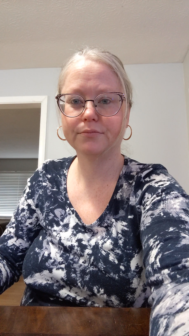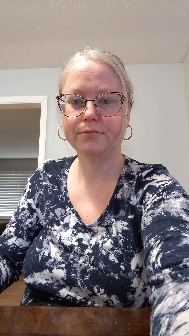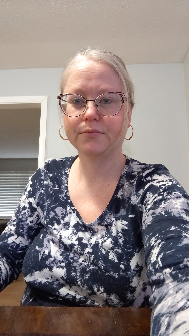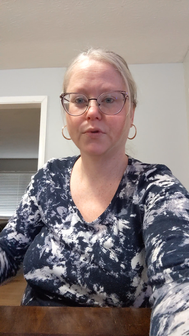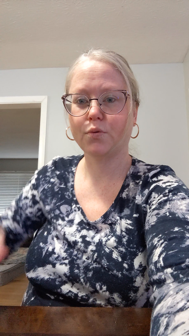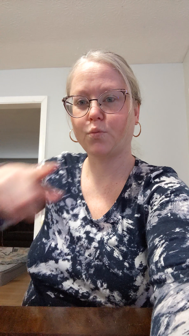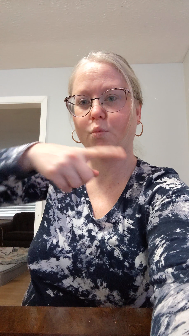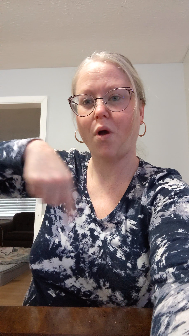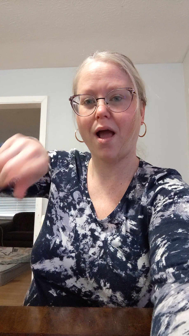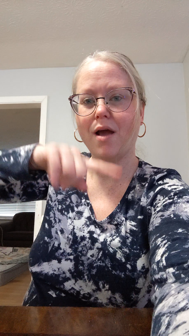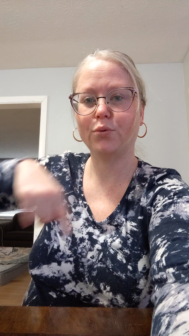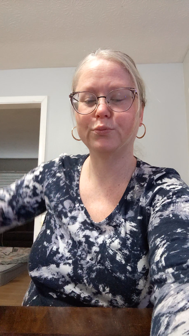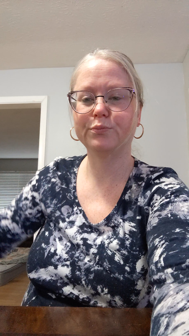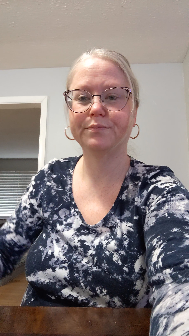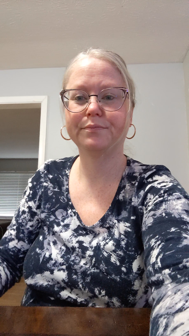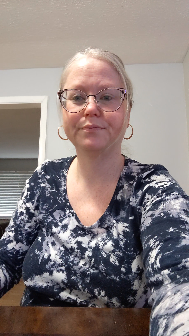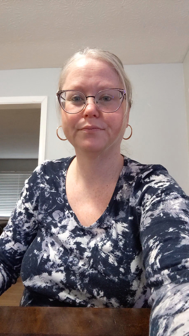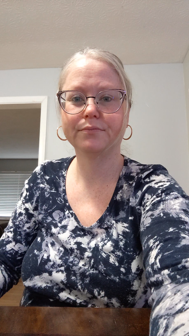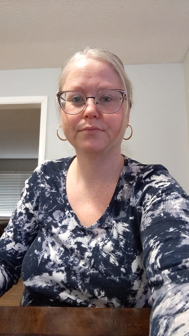around